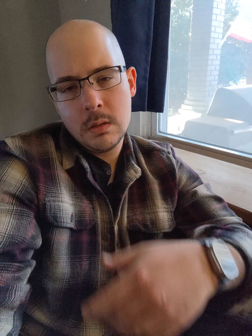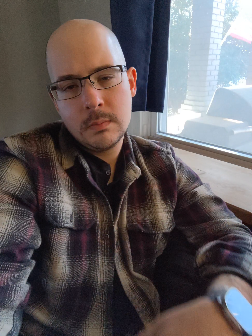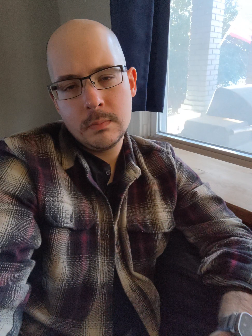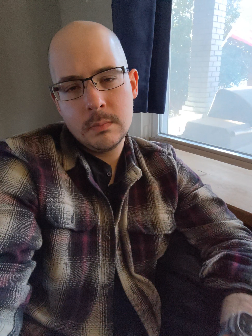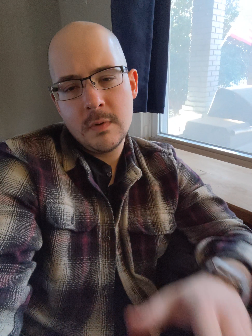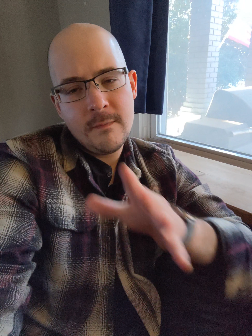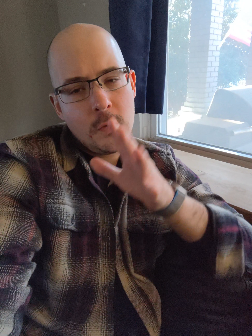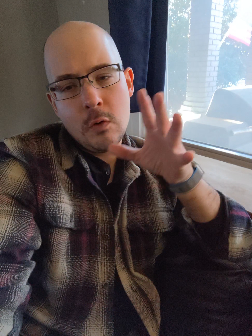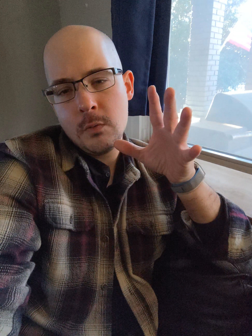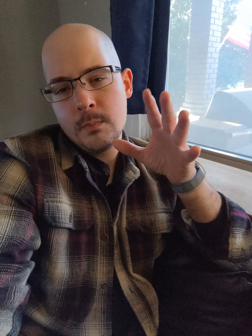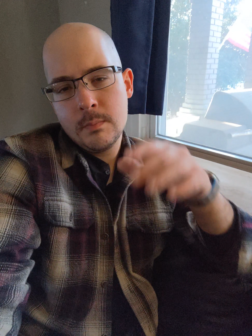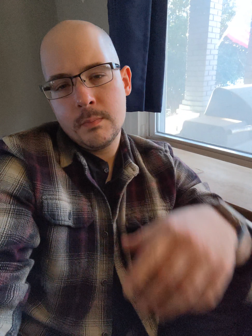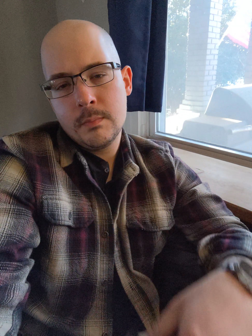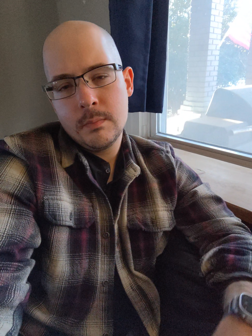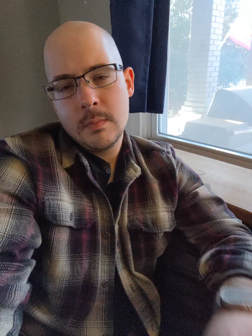farm